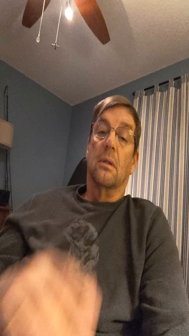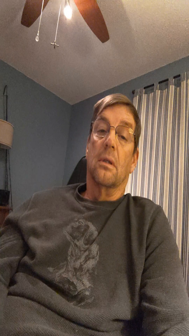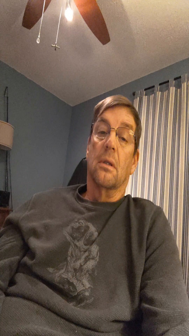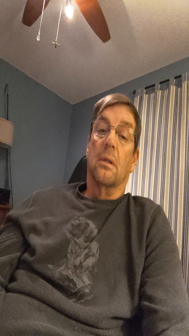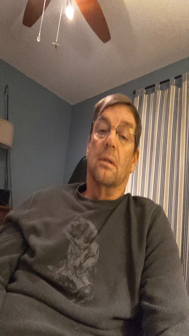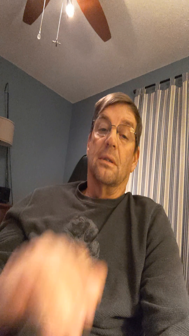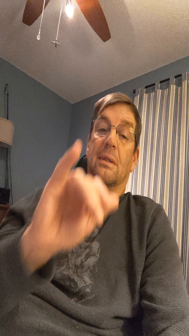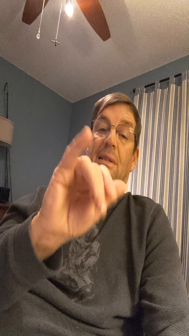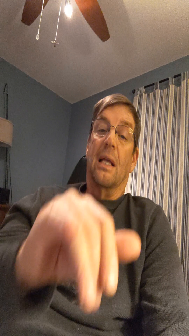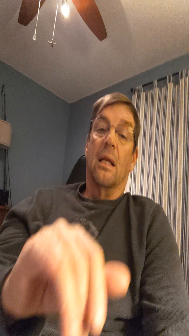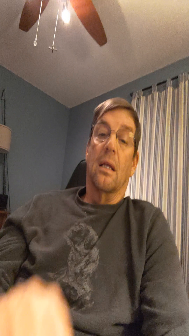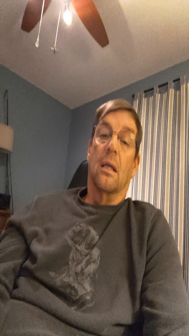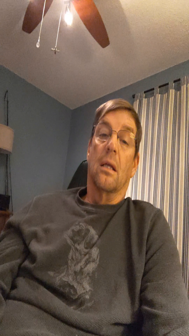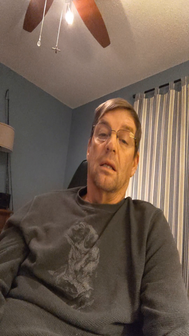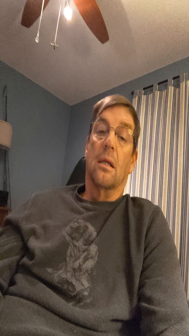stay